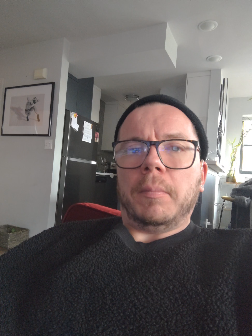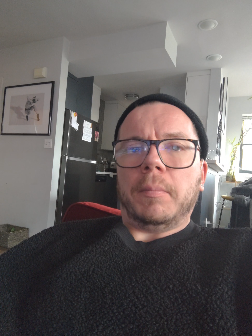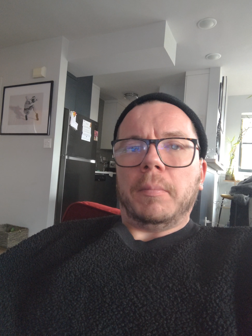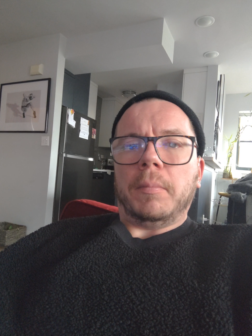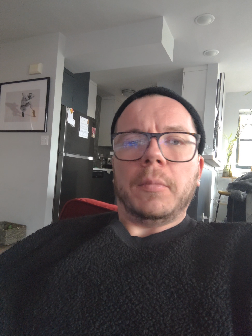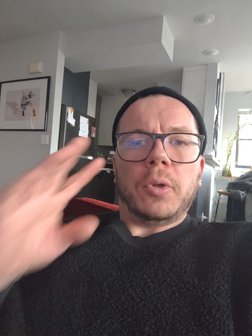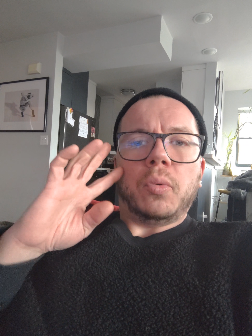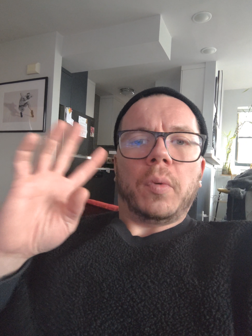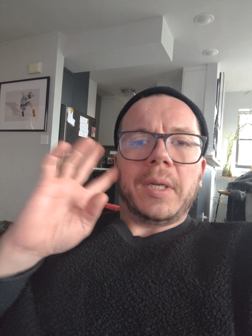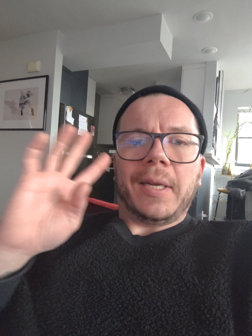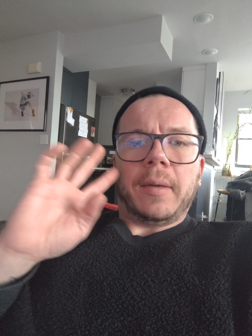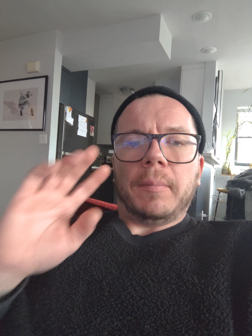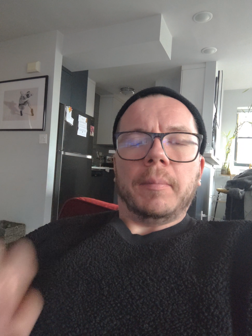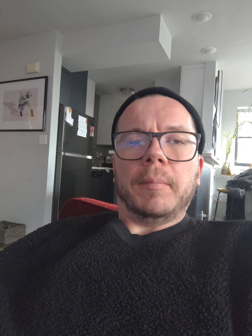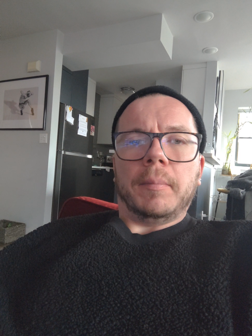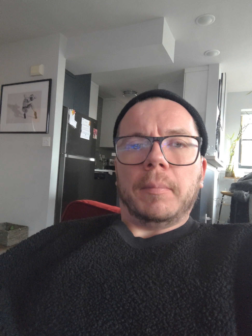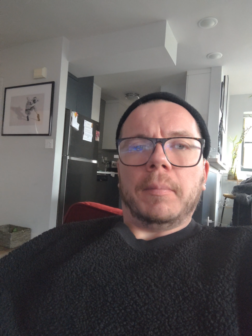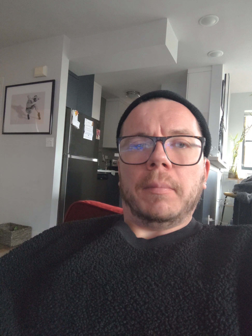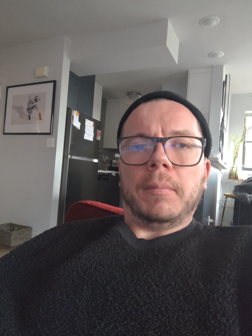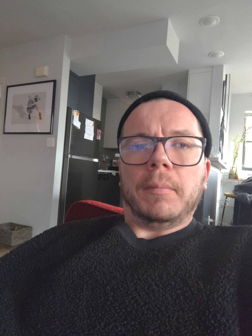noisy